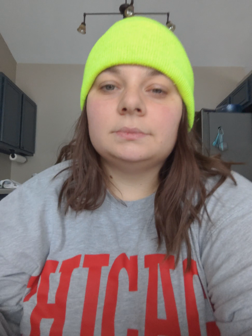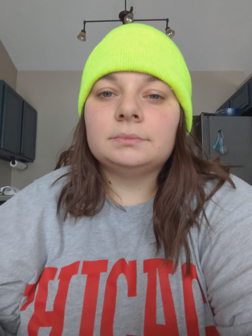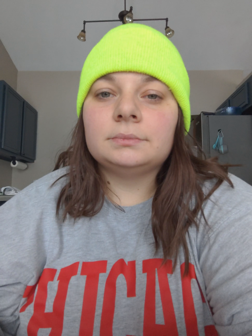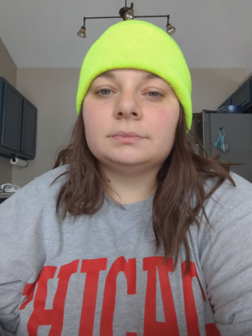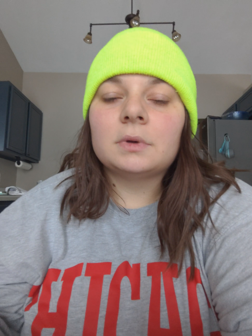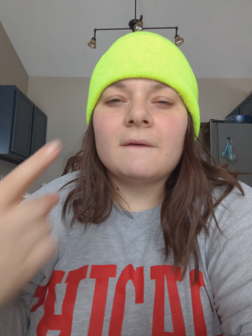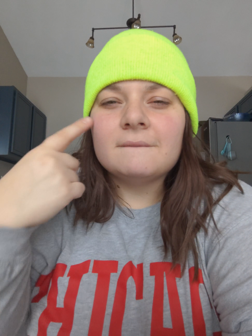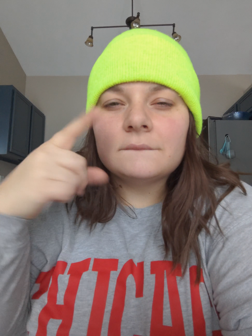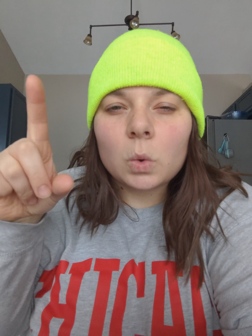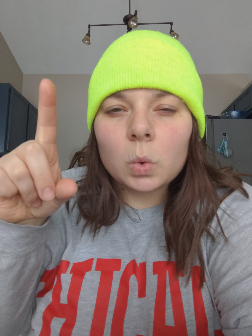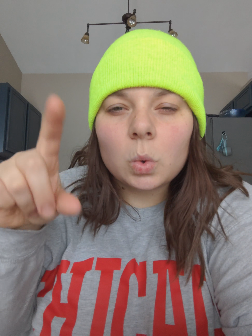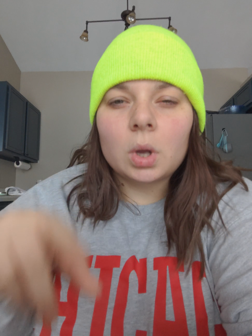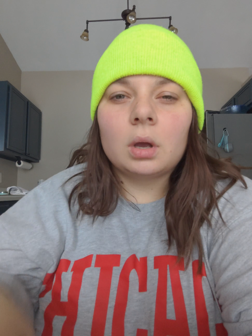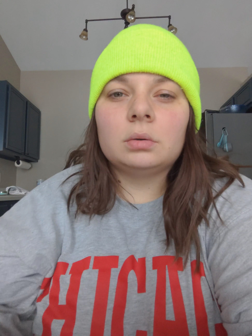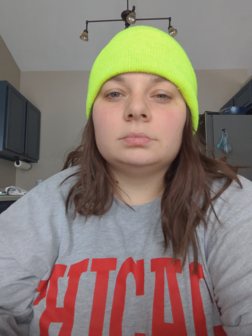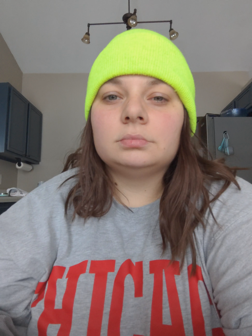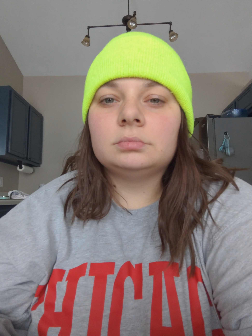for